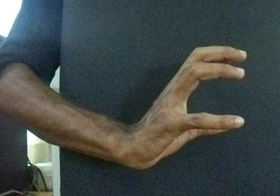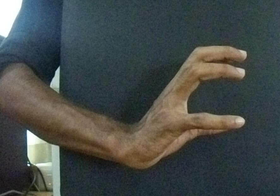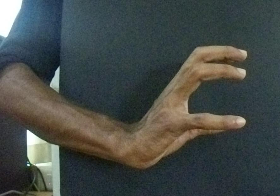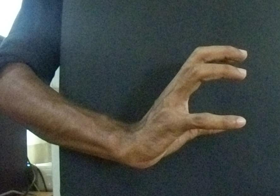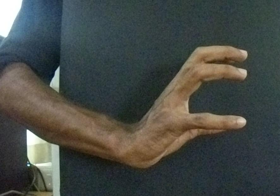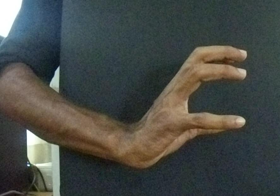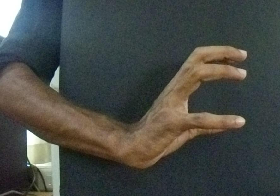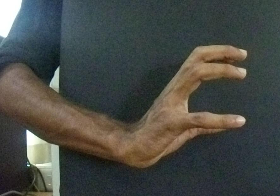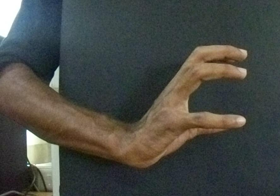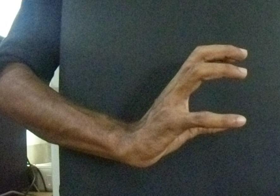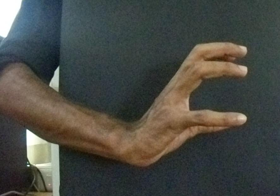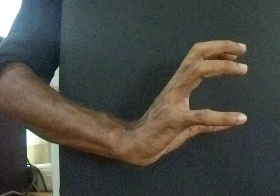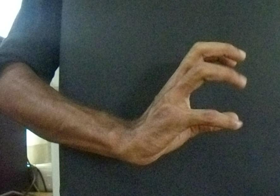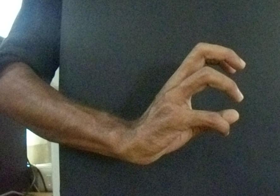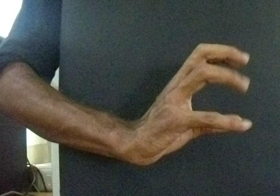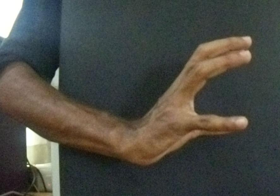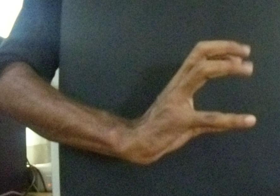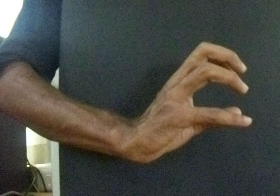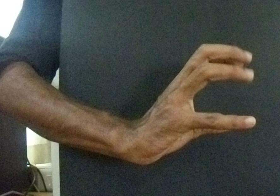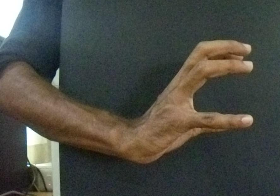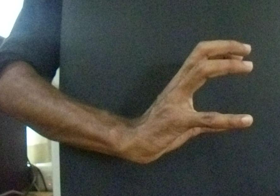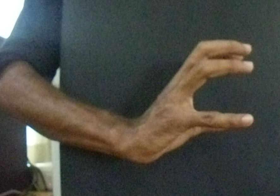pain